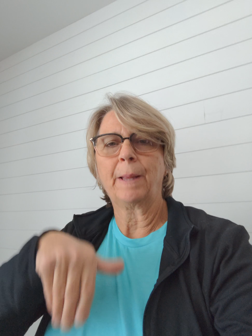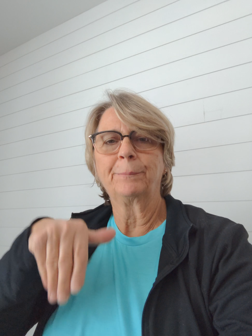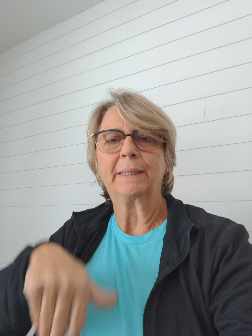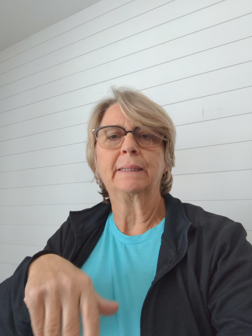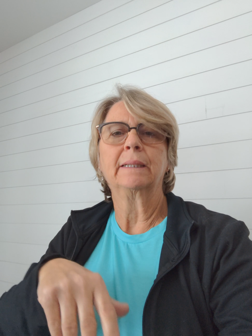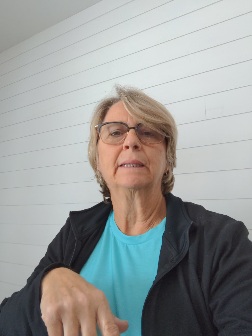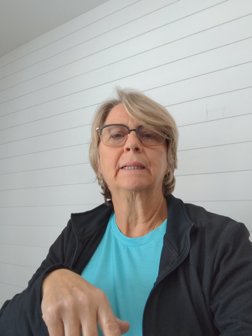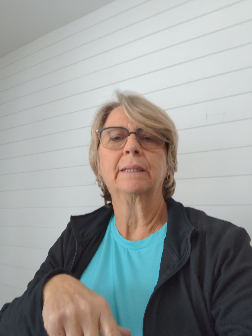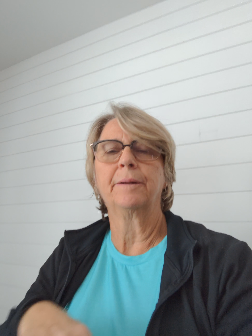puppy